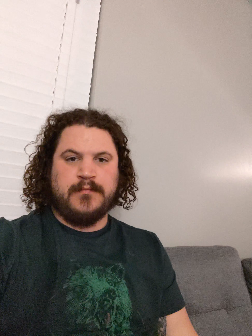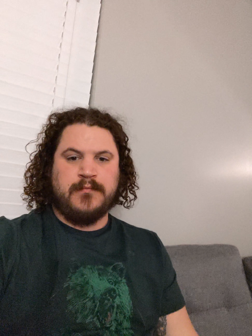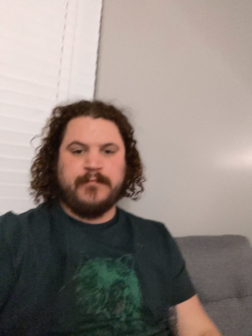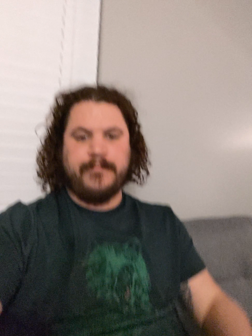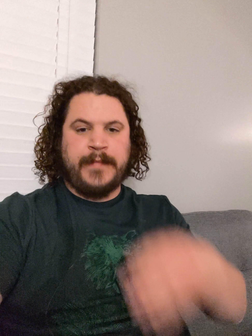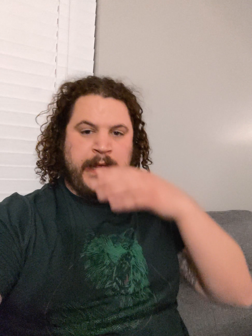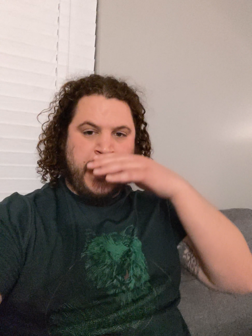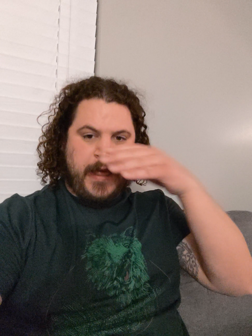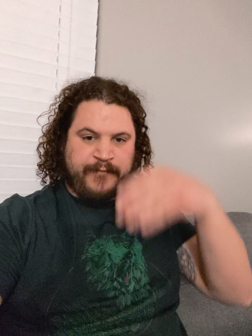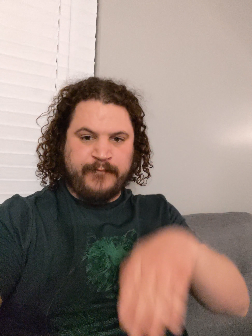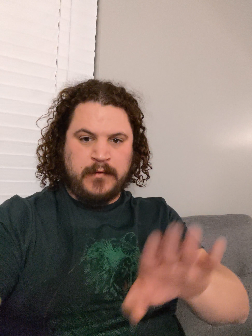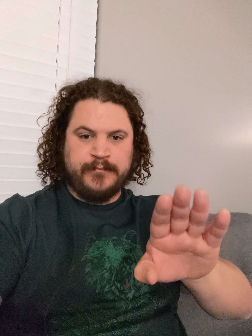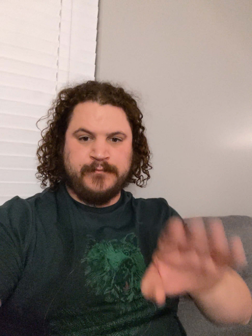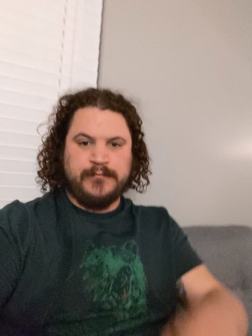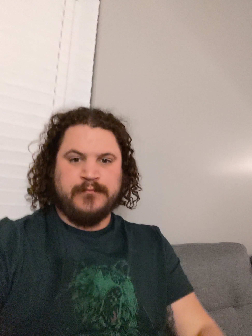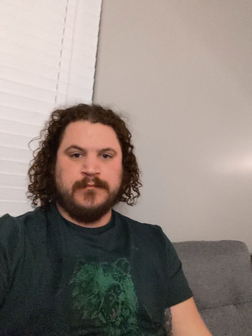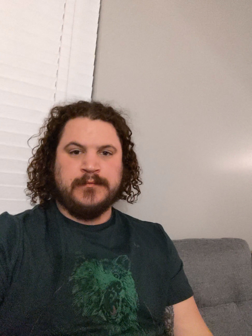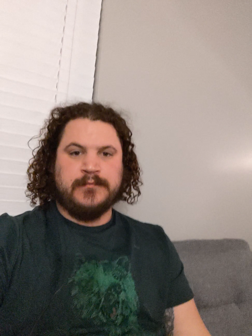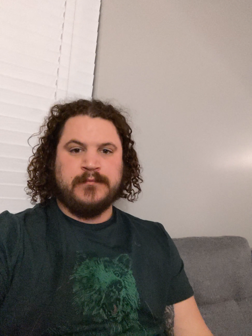elephant